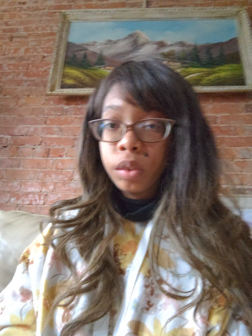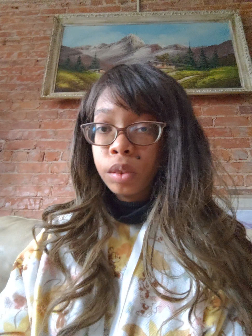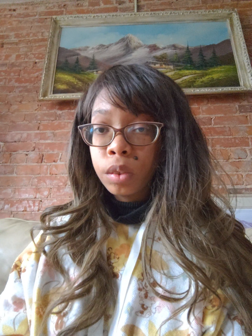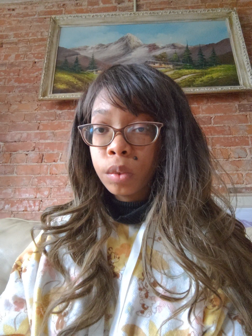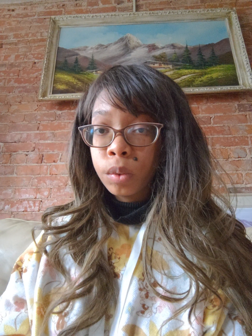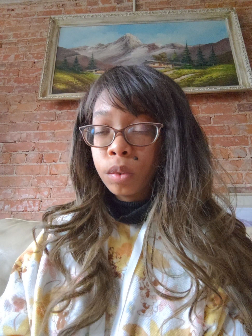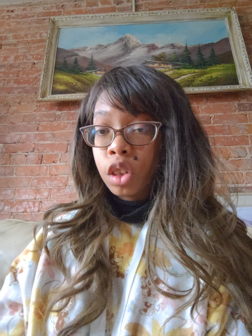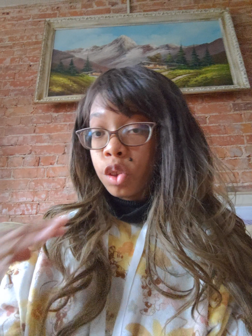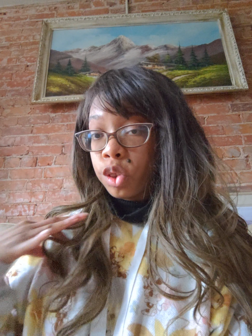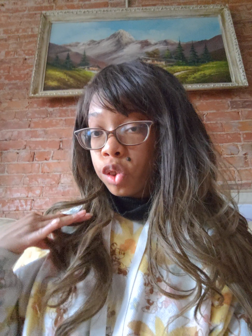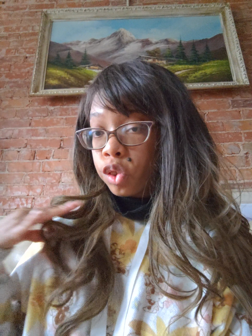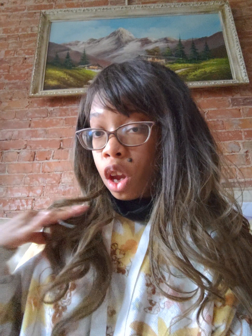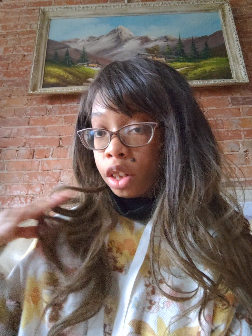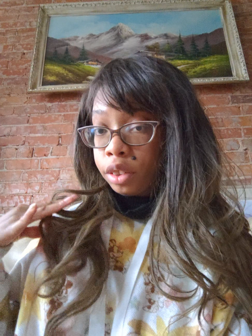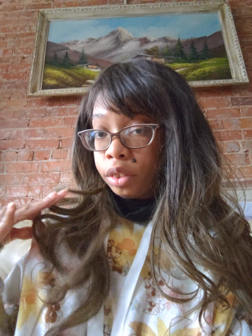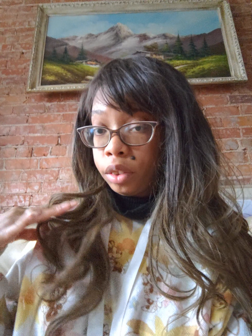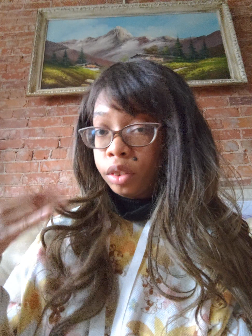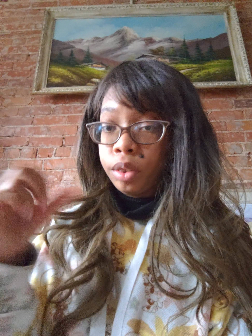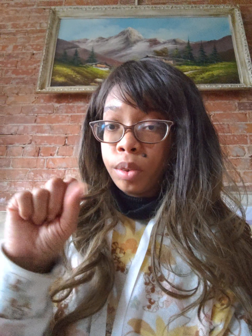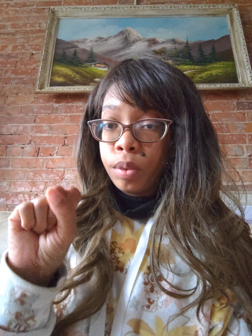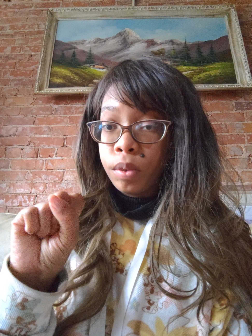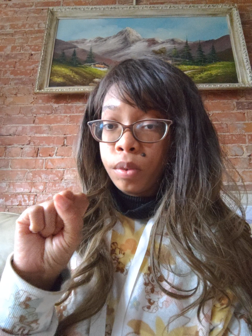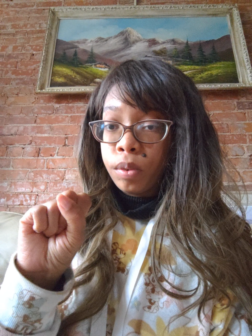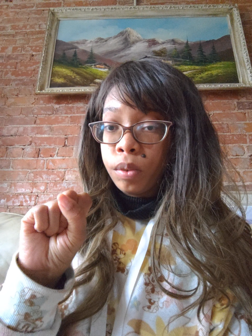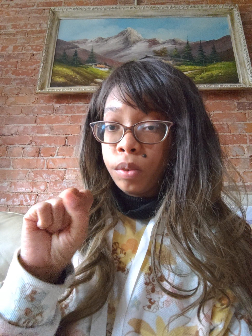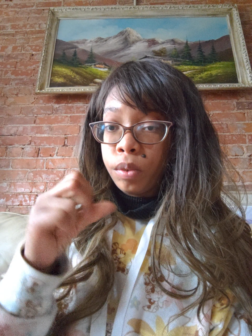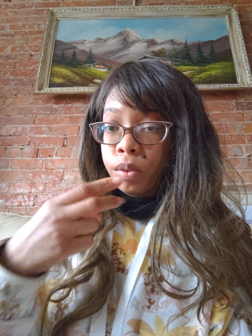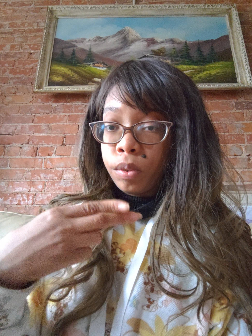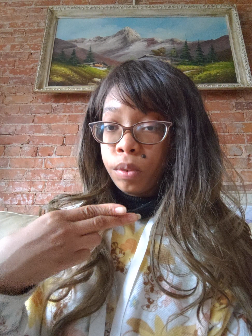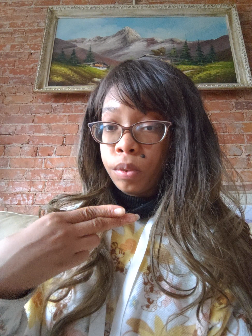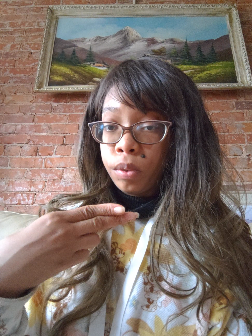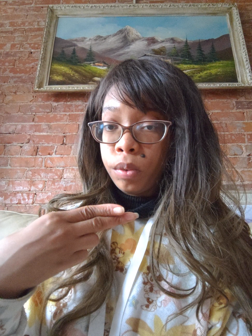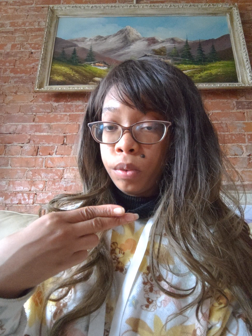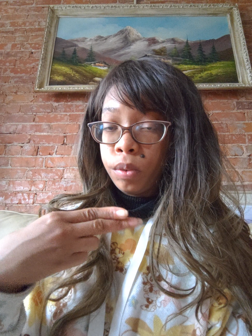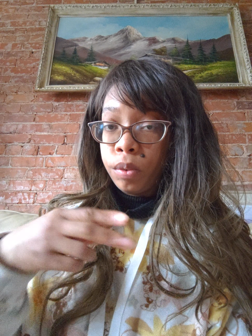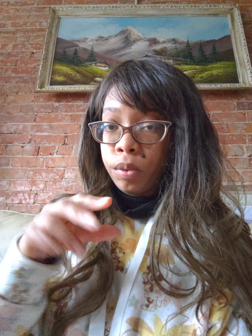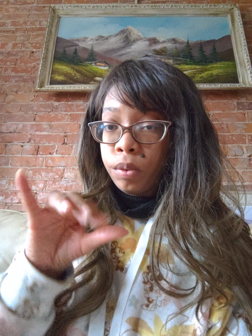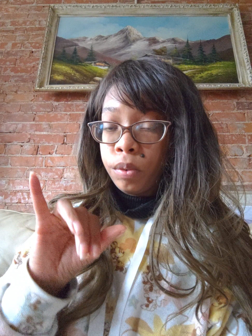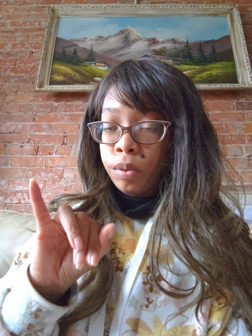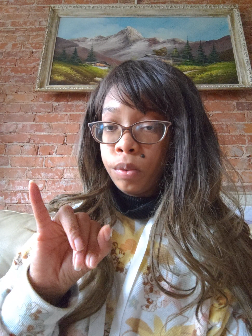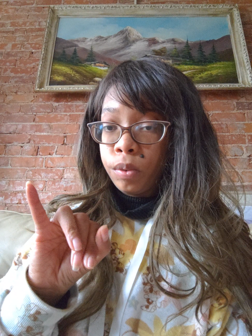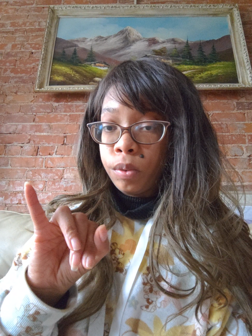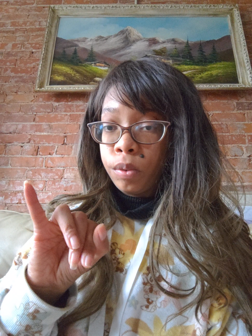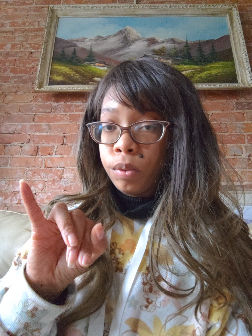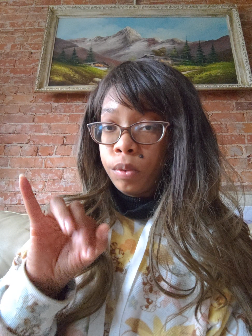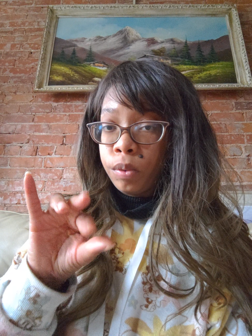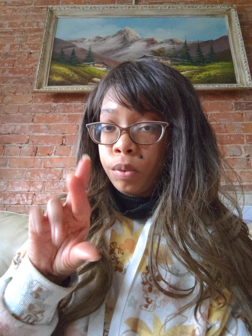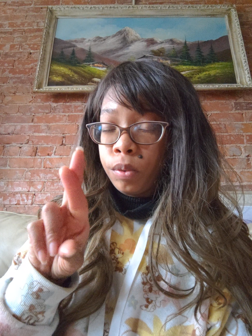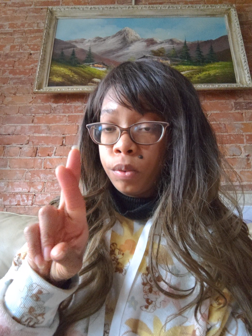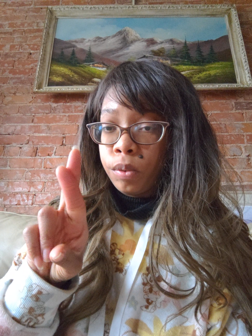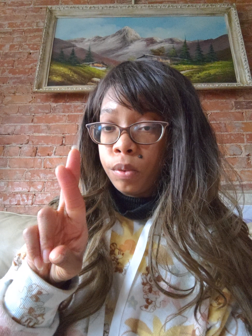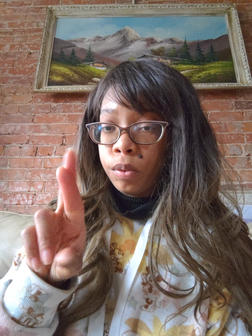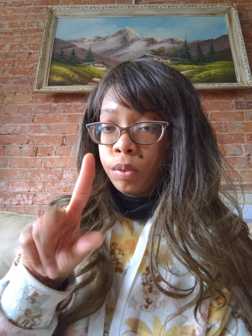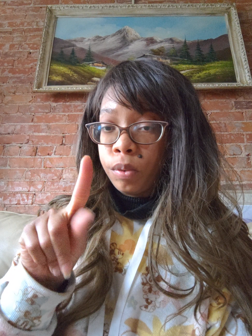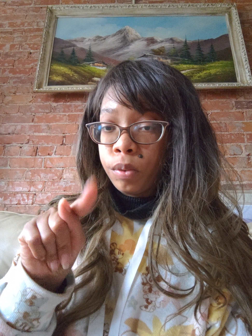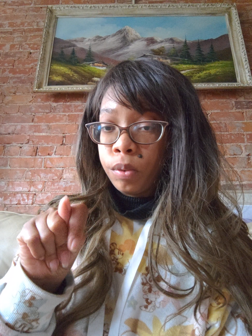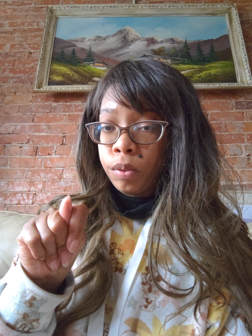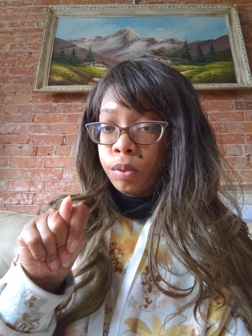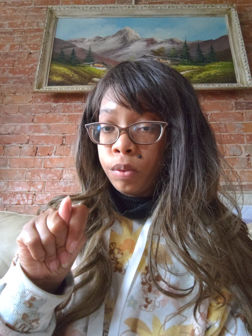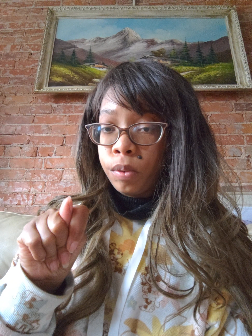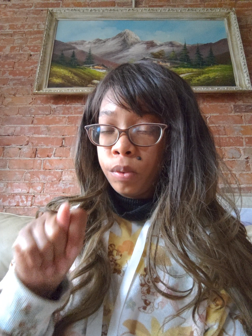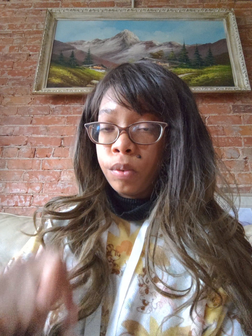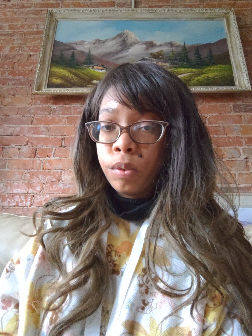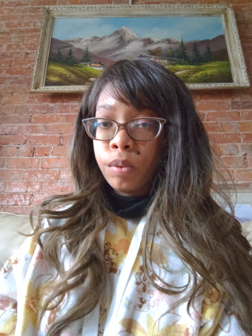shirt